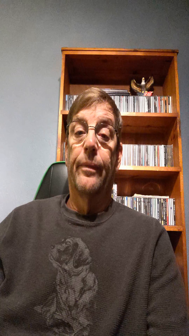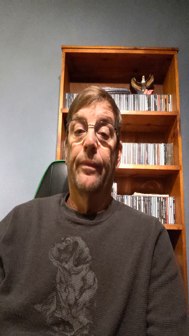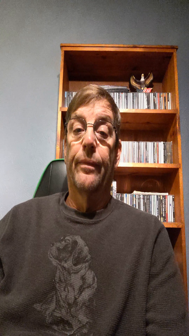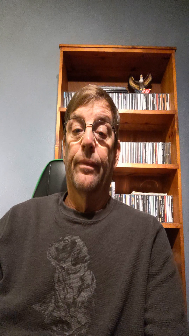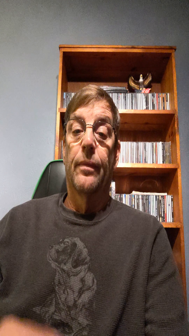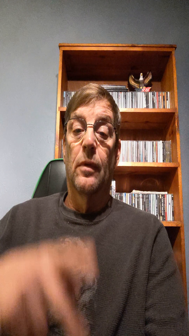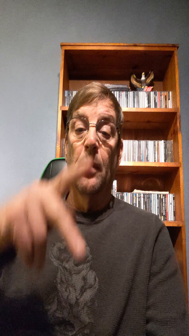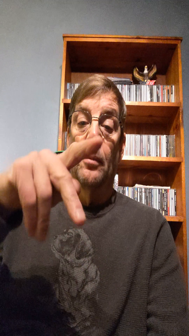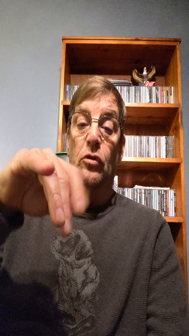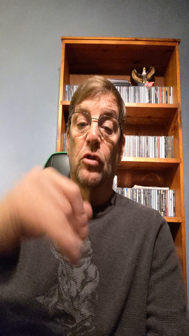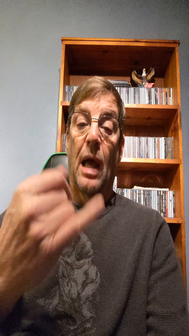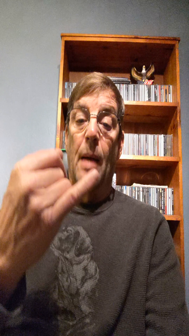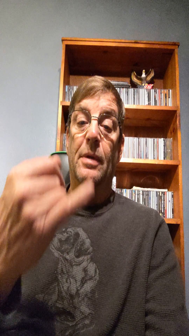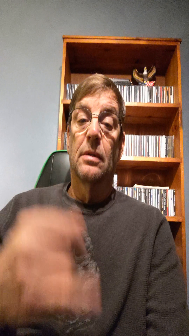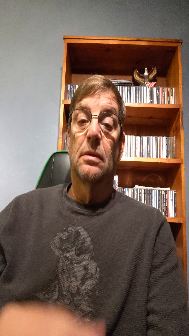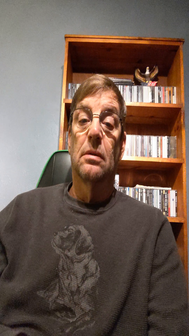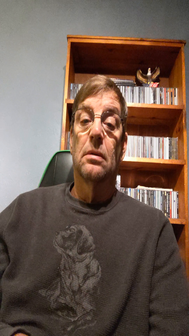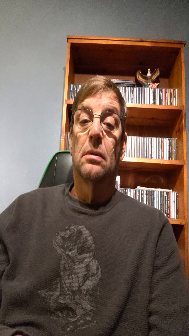pajamas